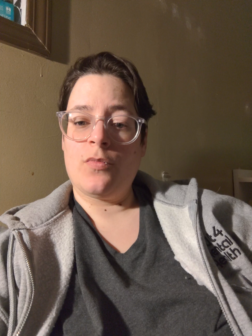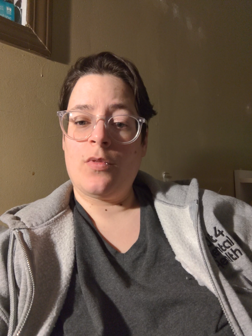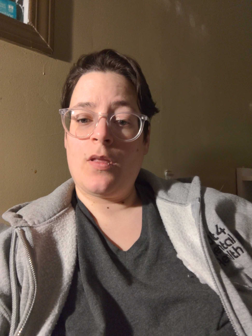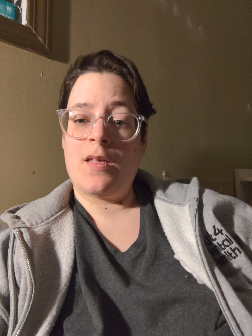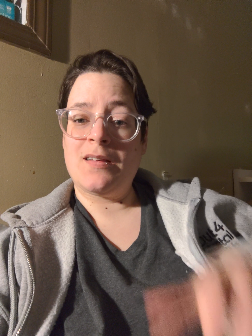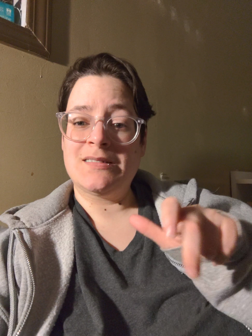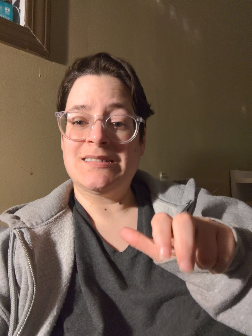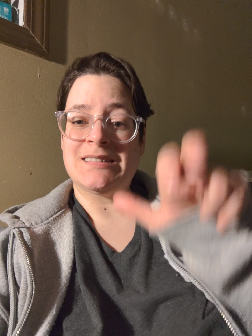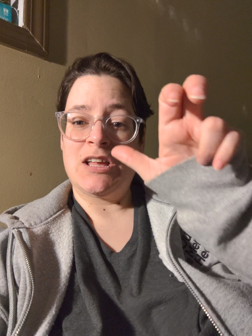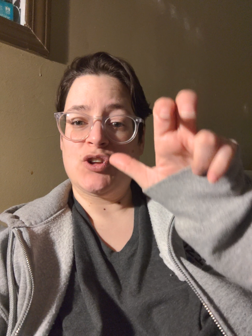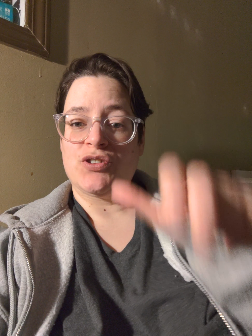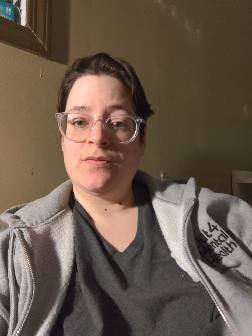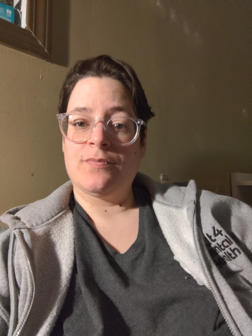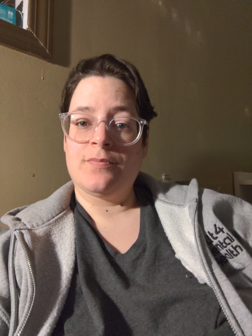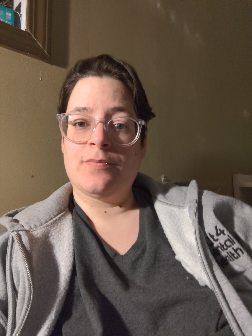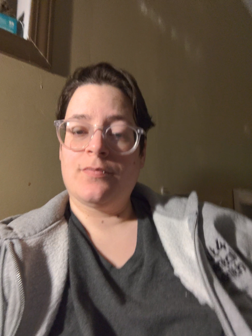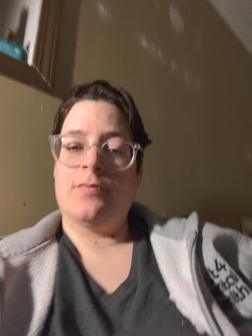stairs